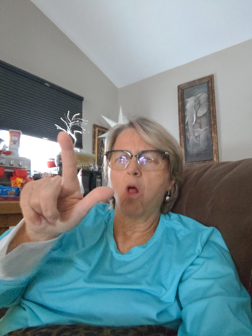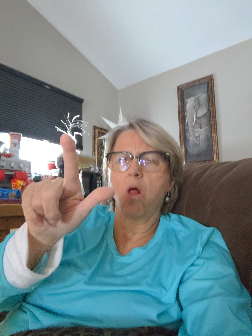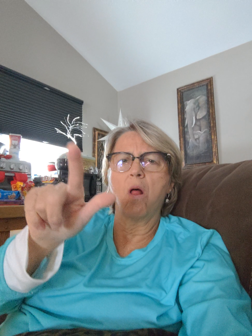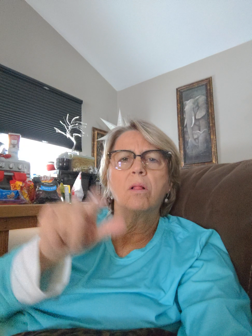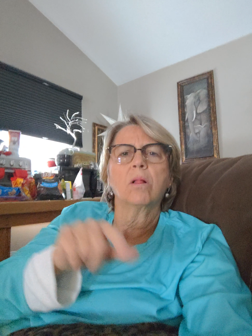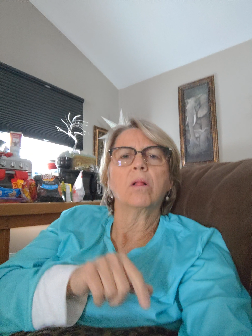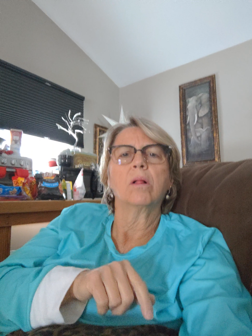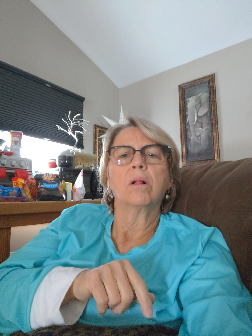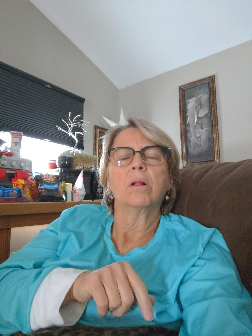all